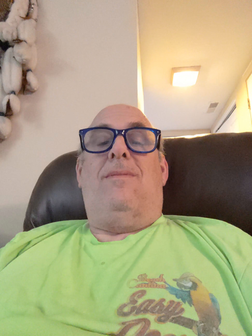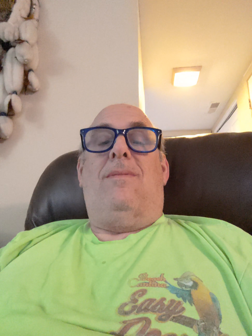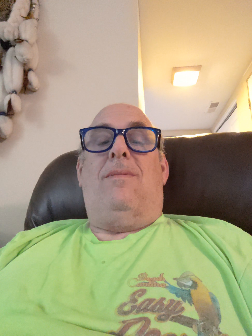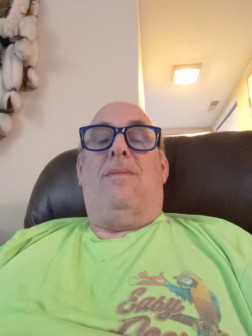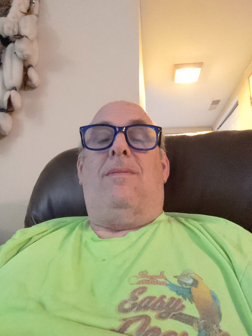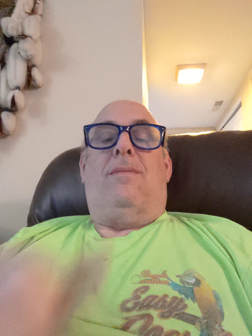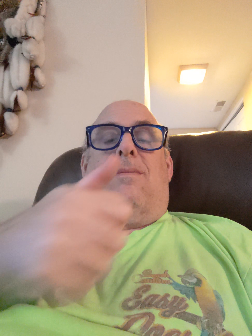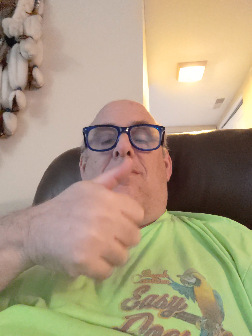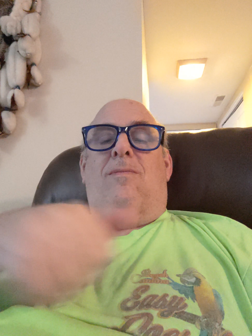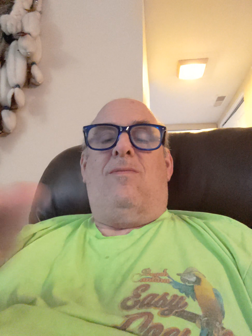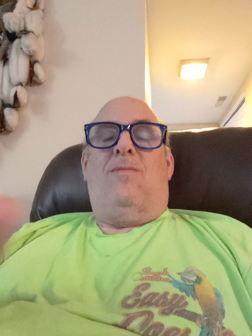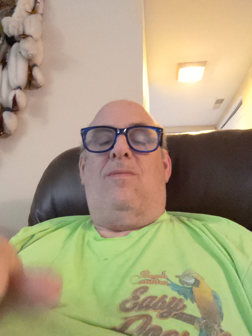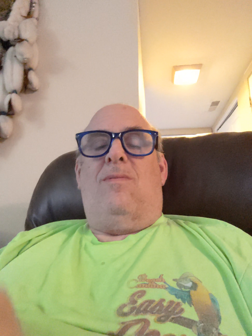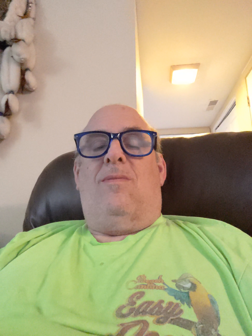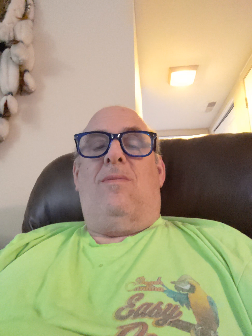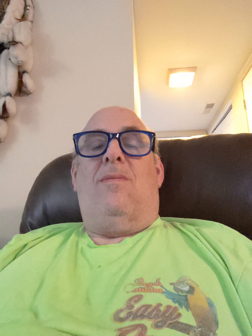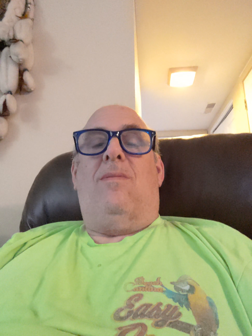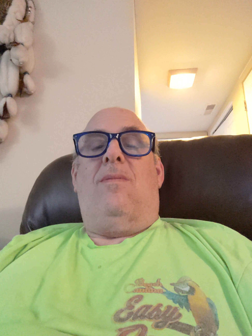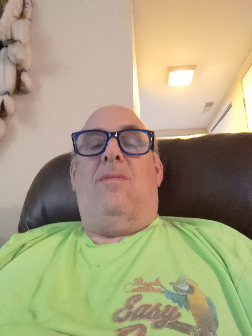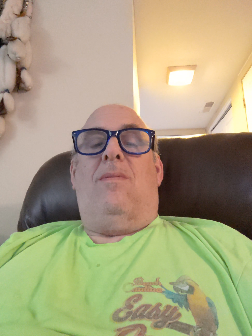any